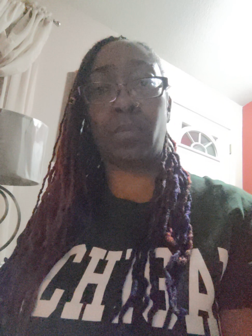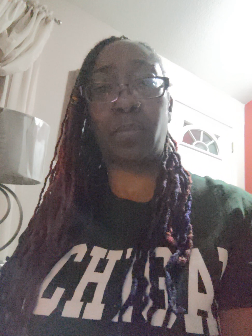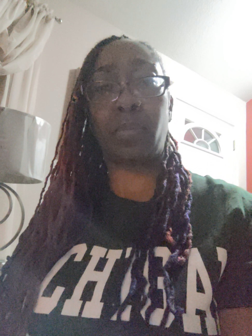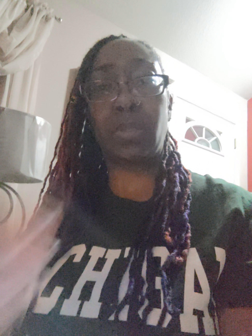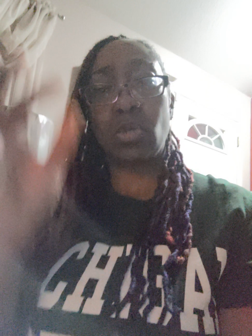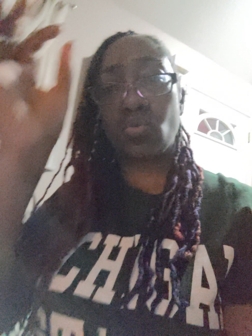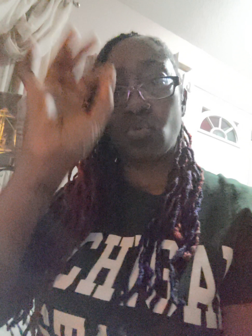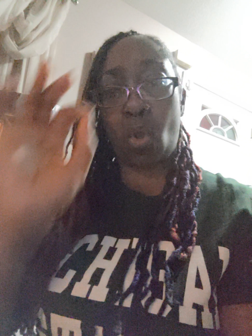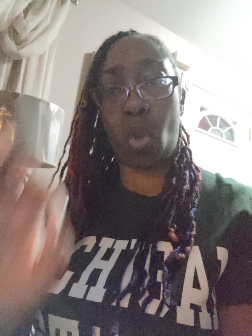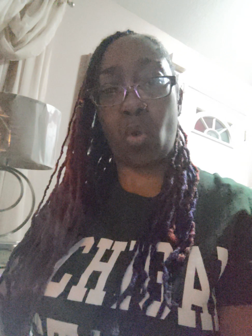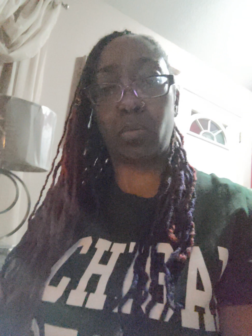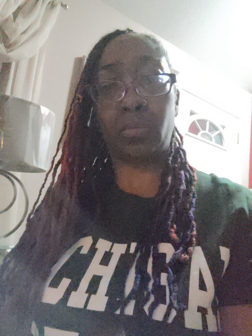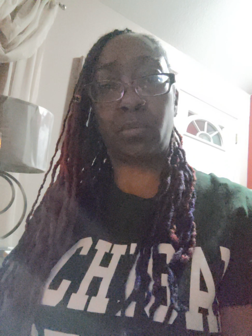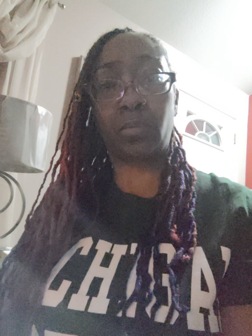snow